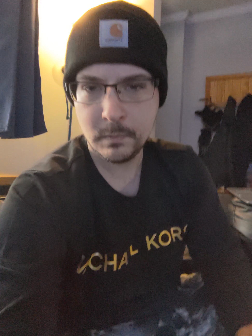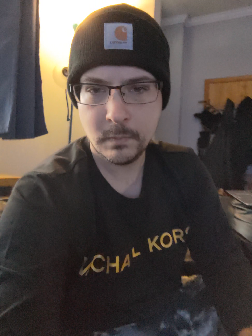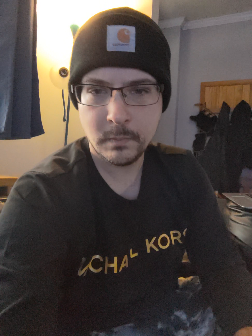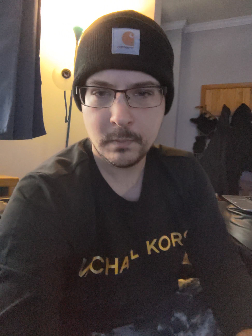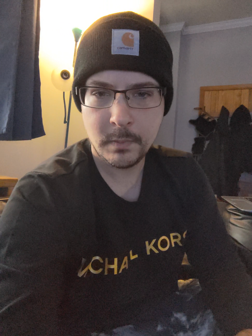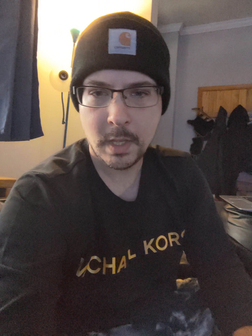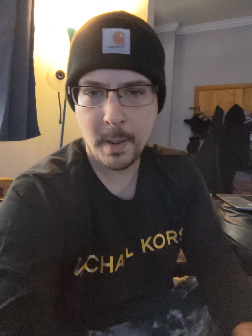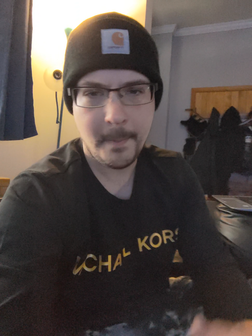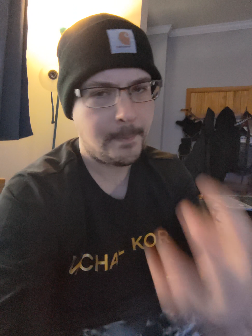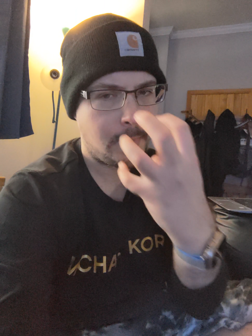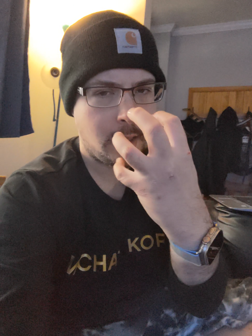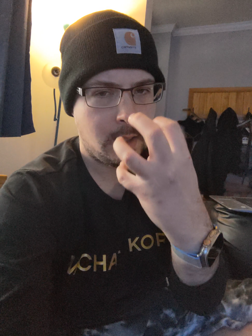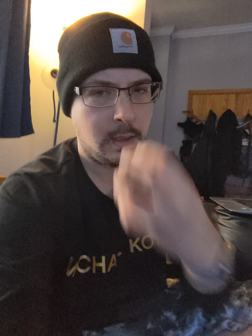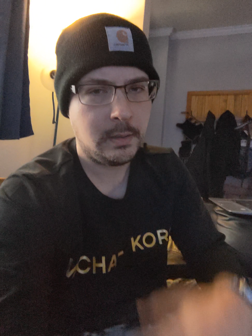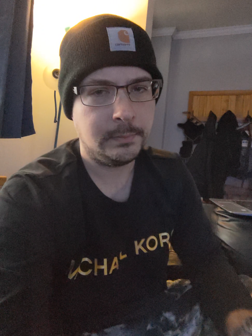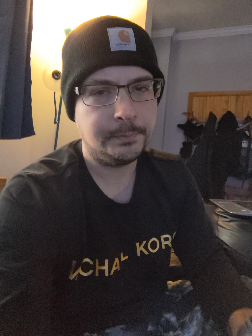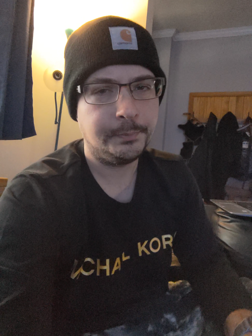mad